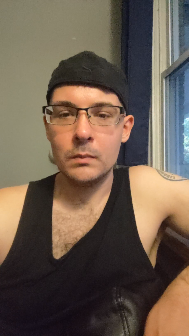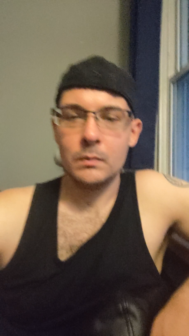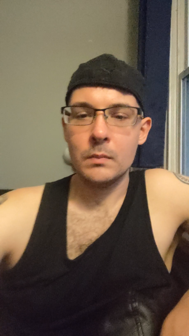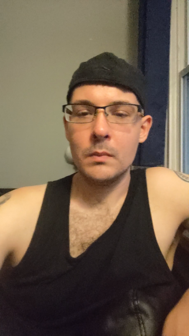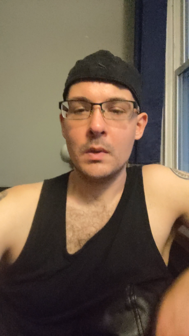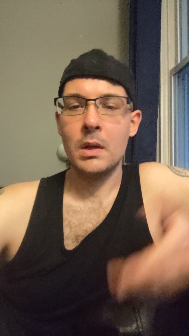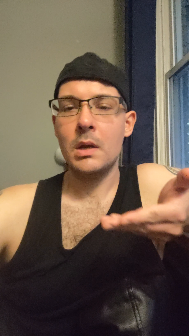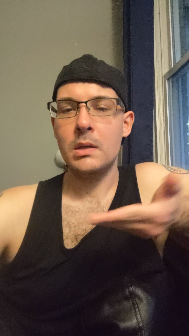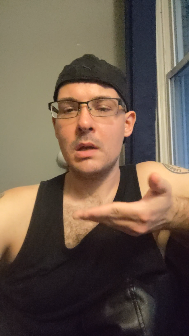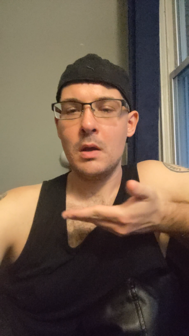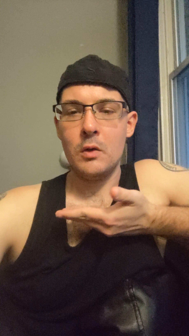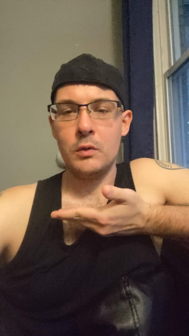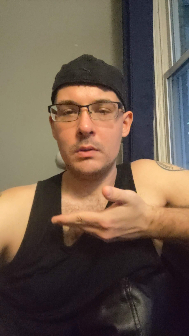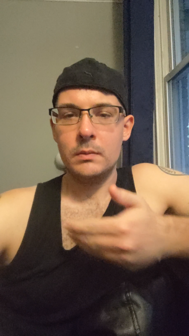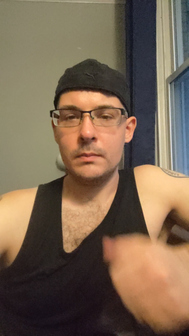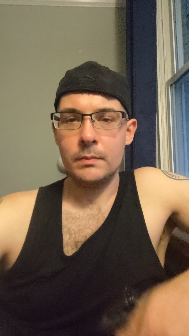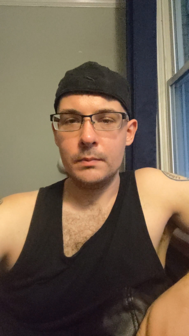carry